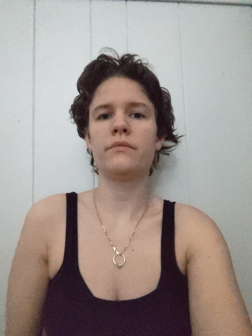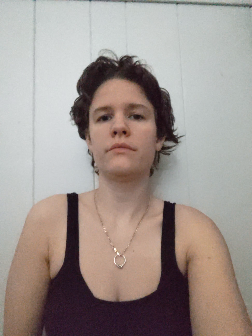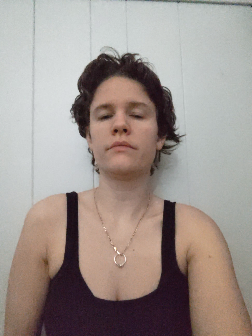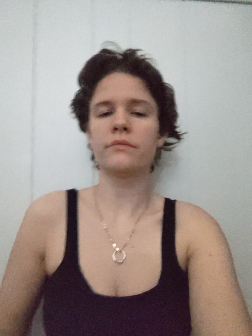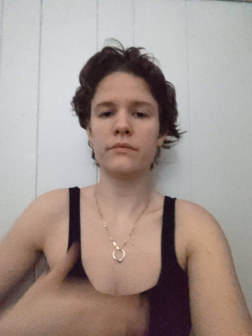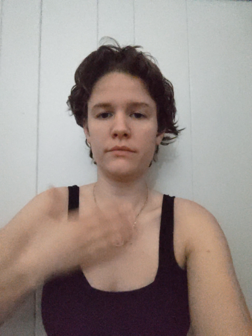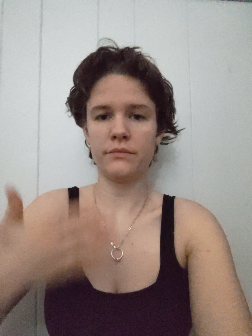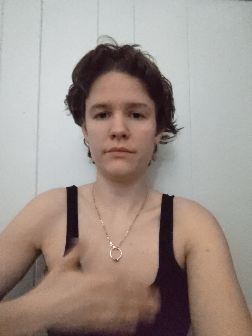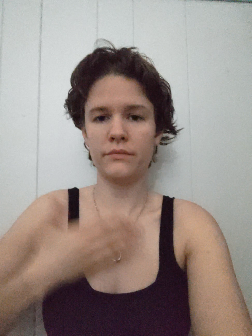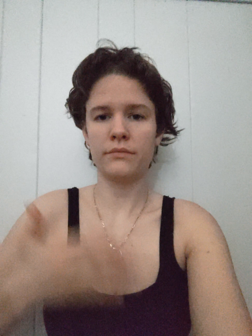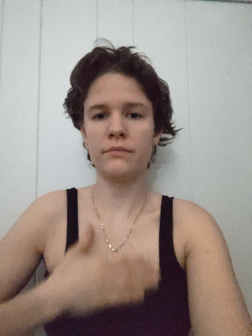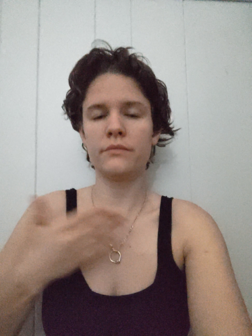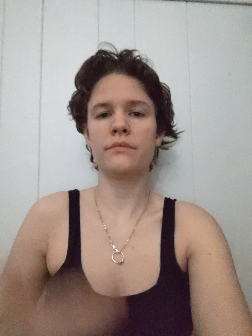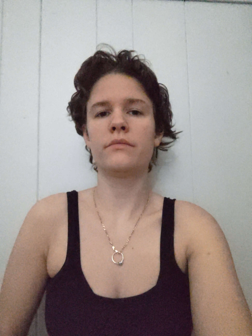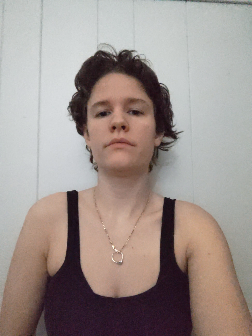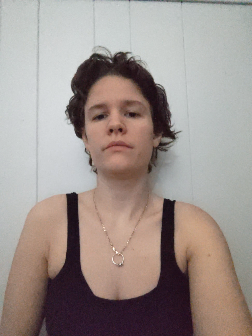happy